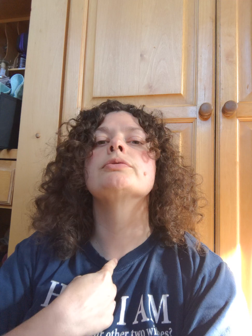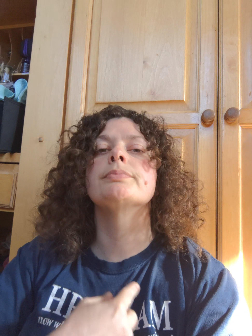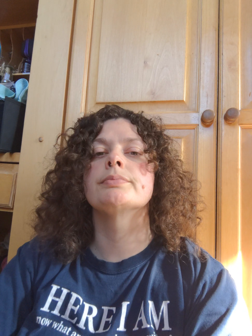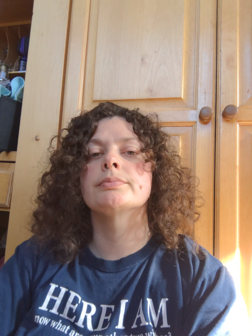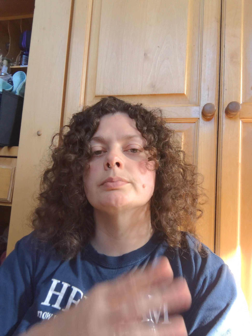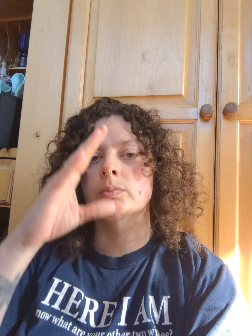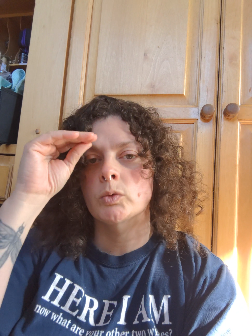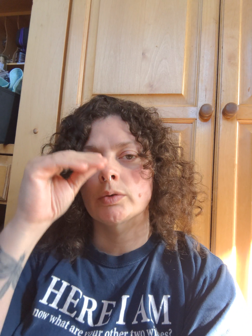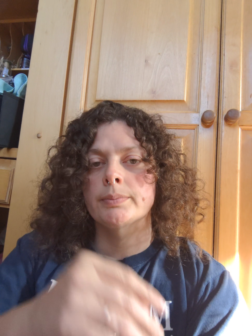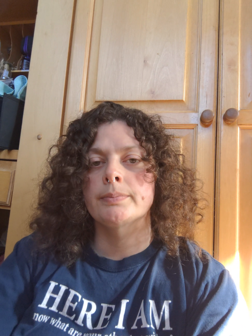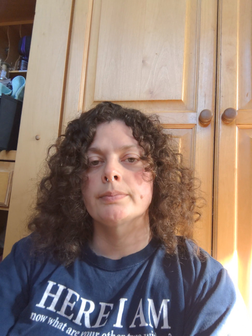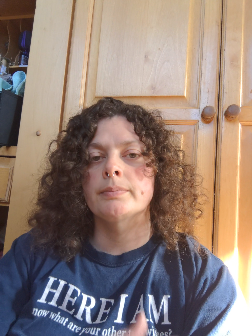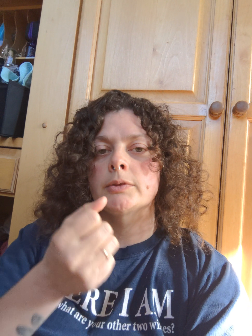boy